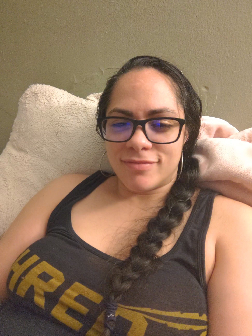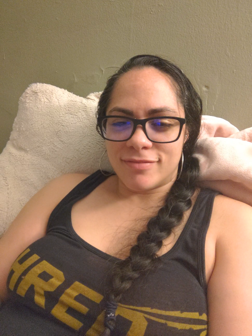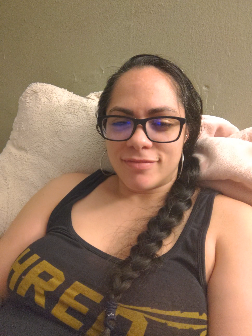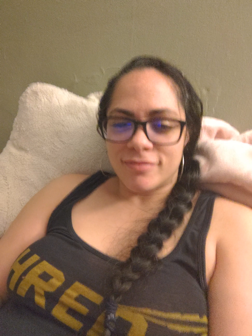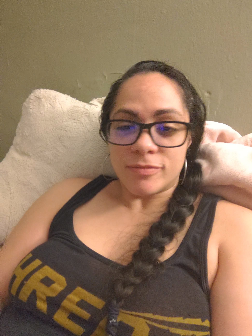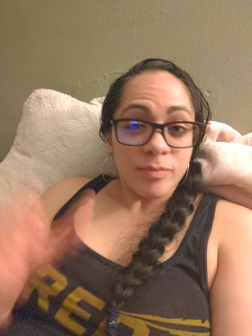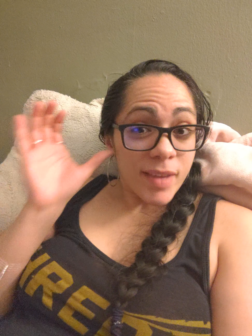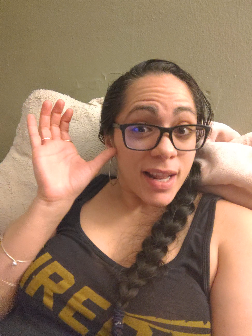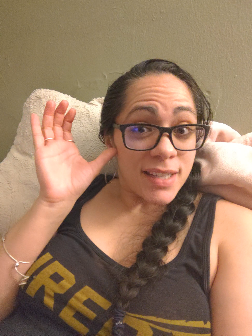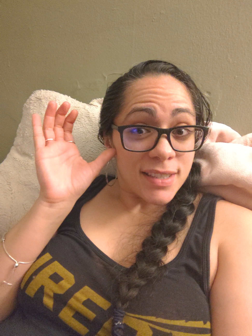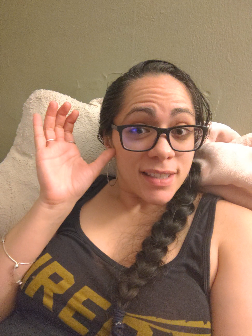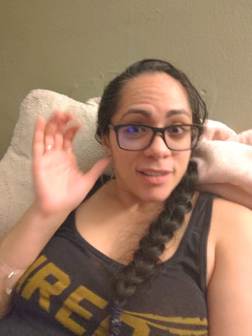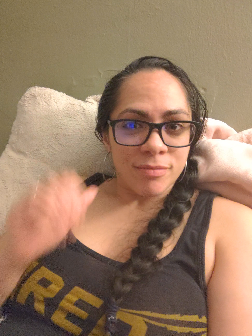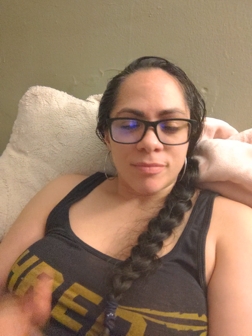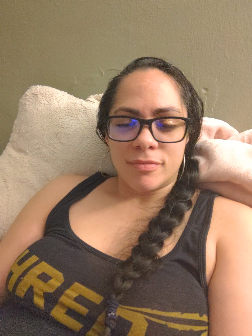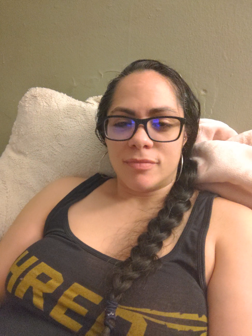listen